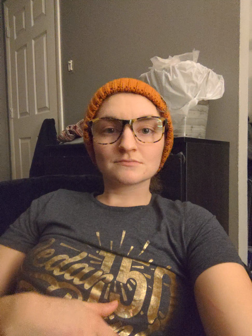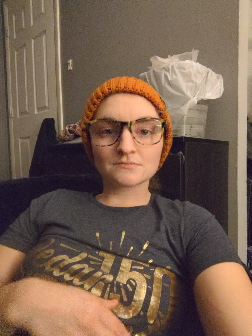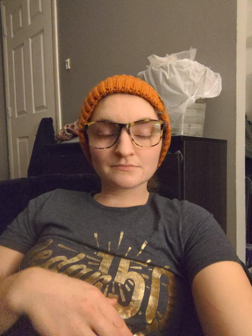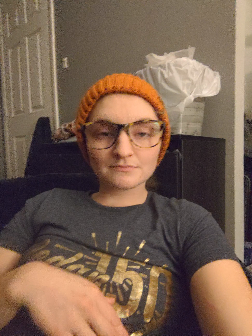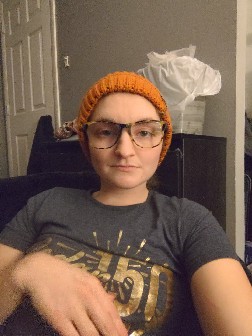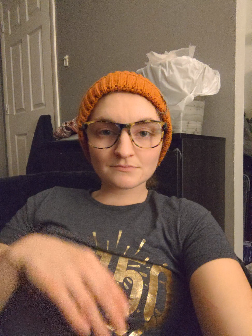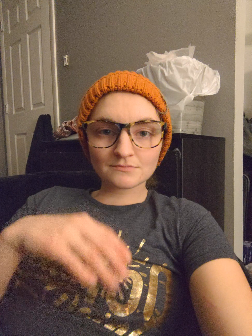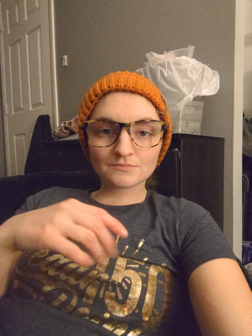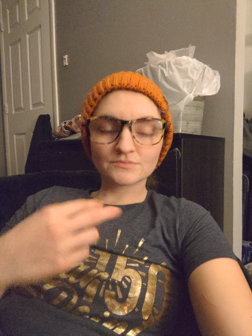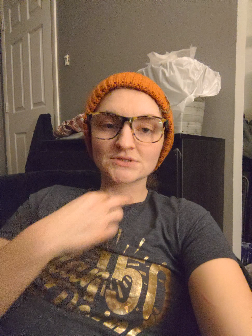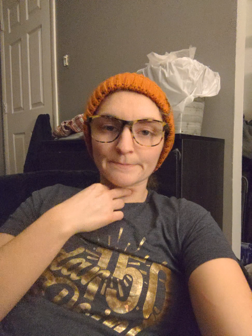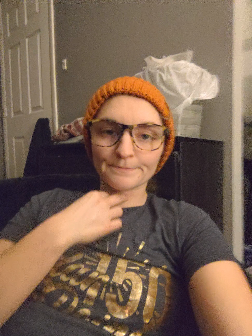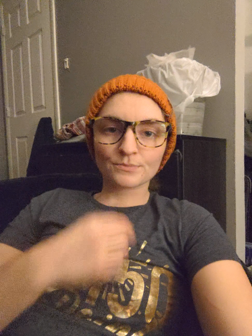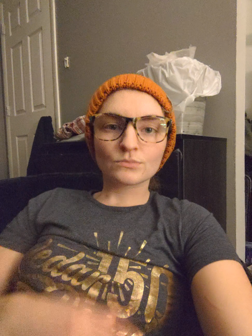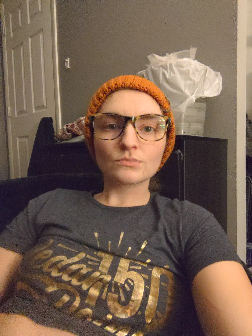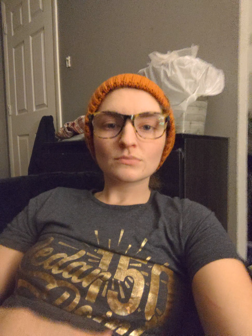stuck